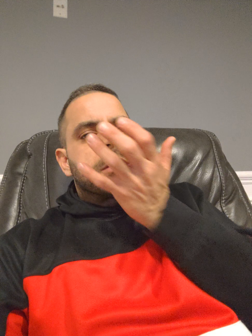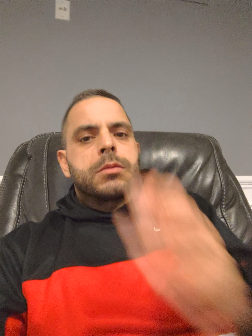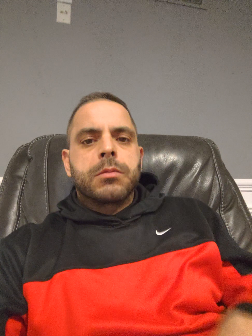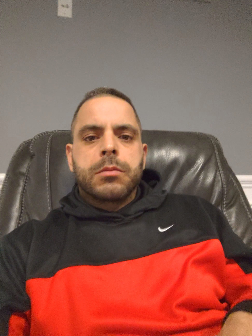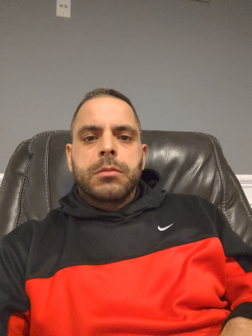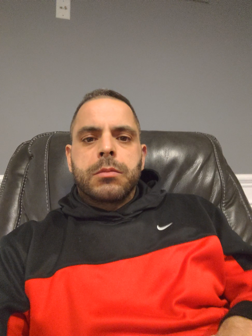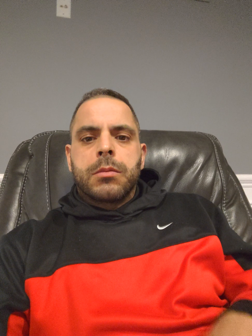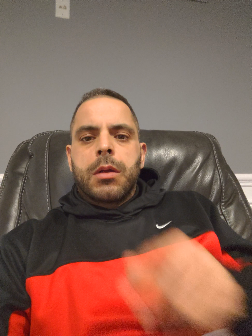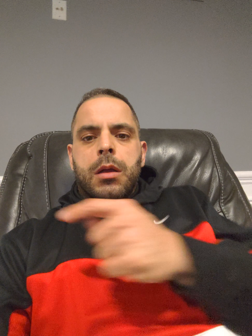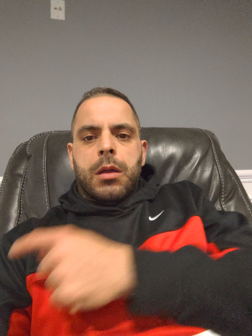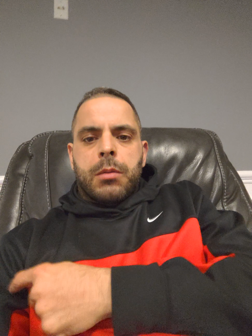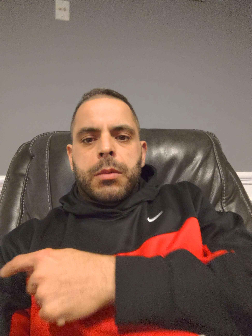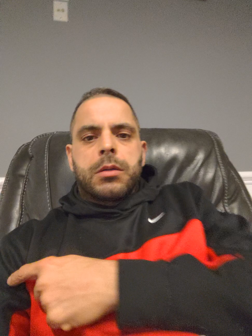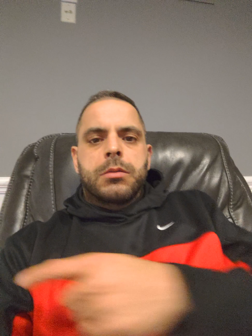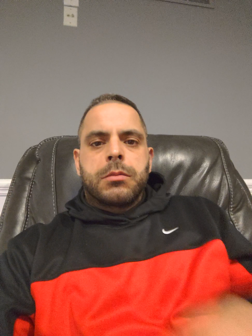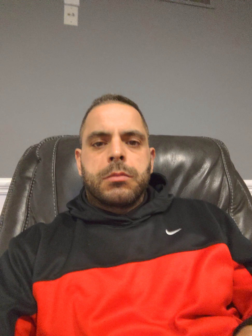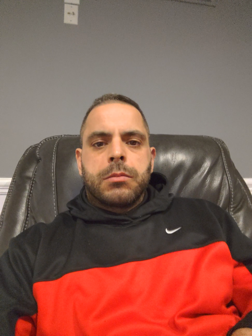arm